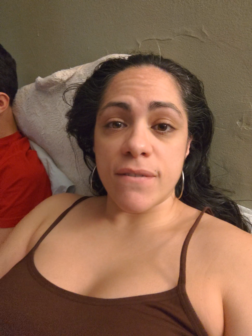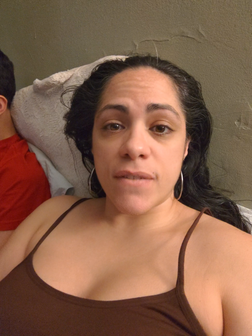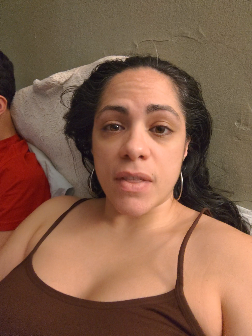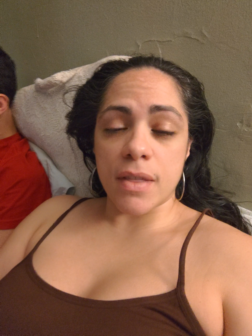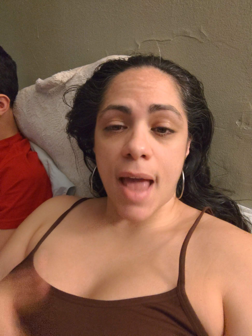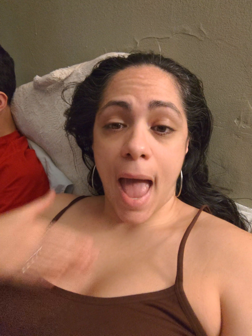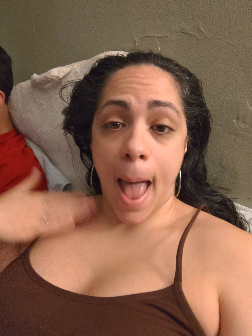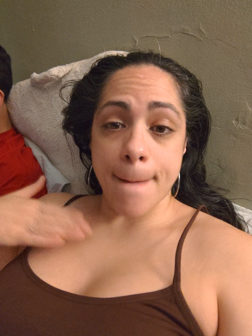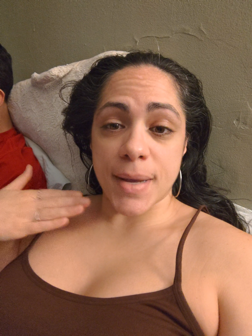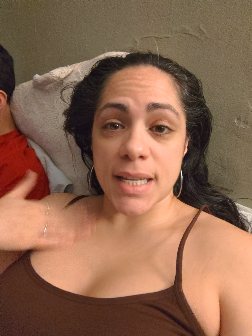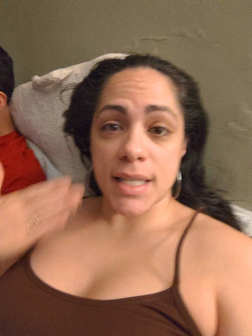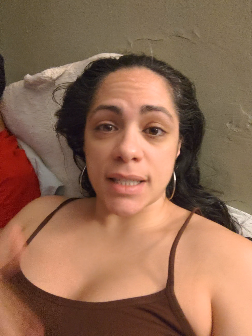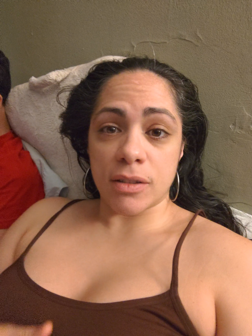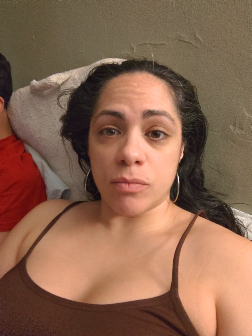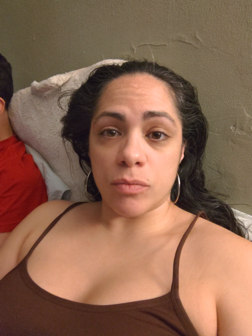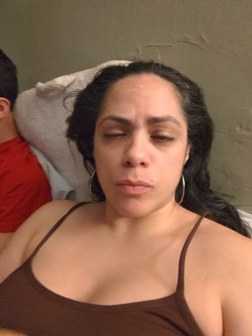happy